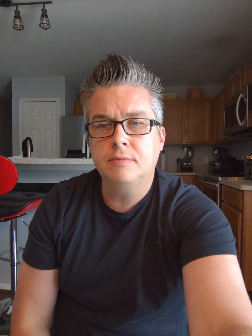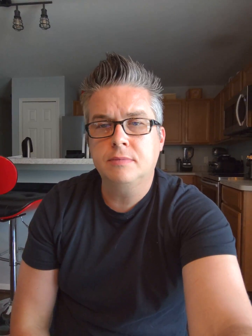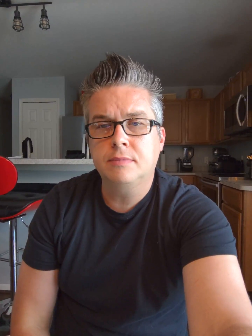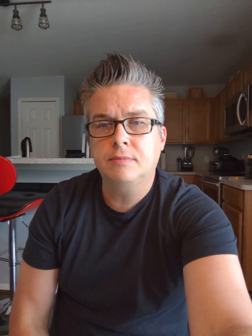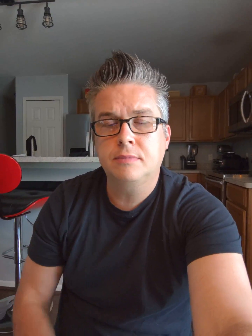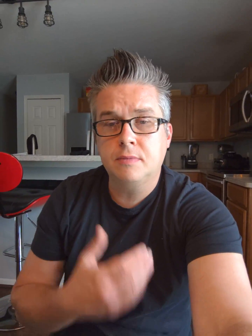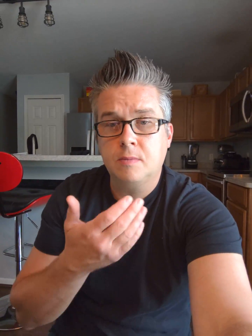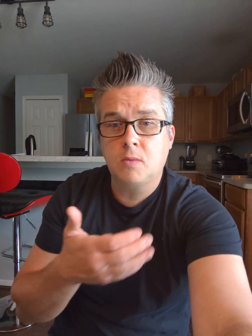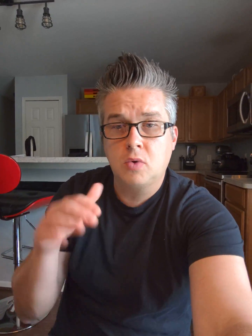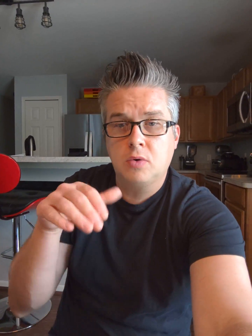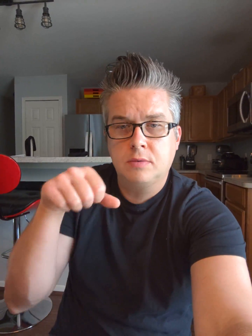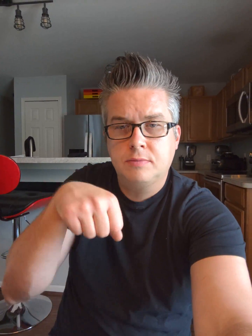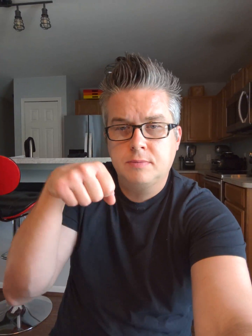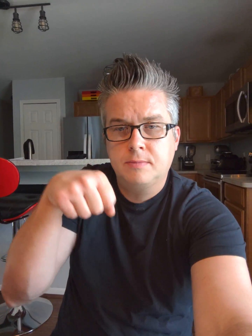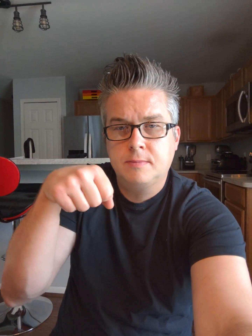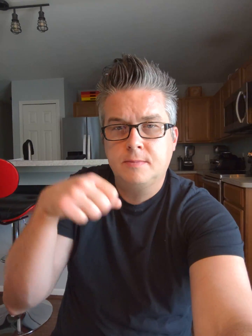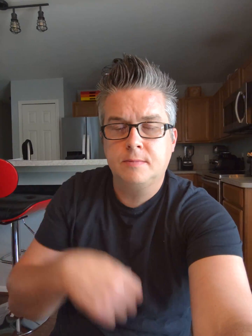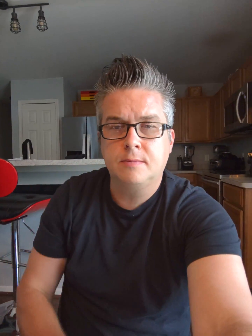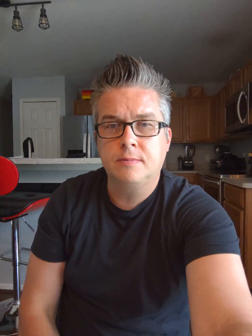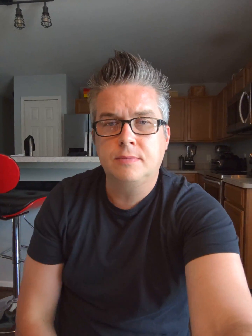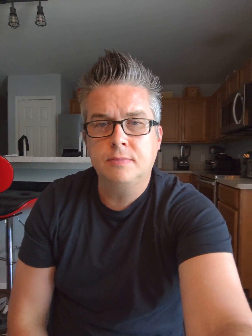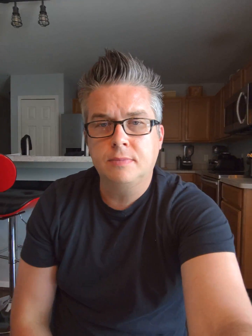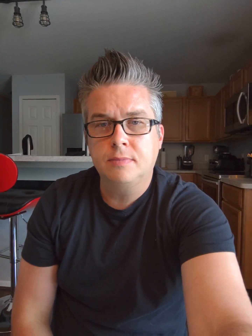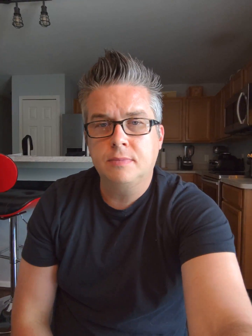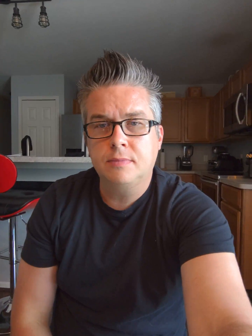basket